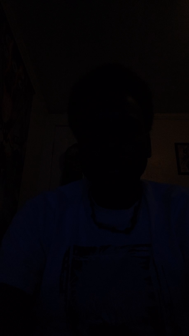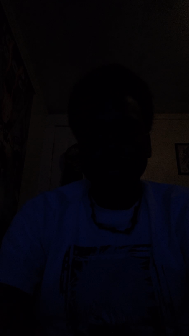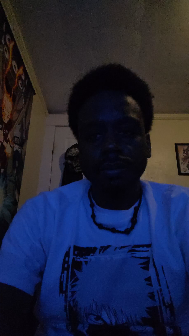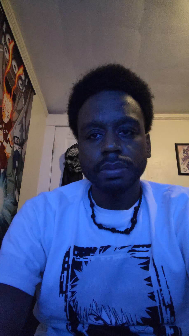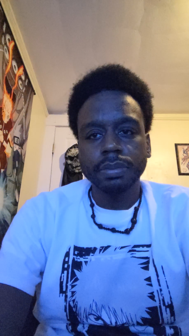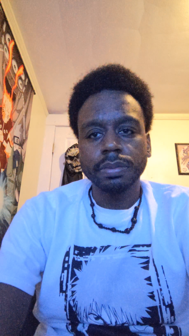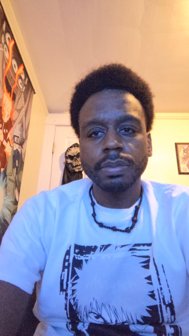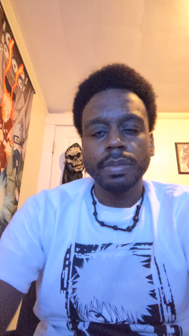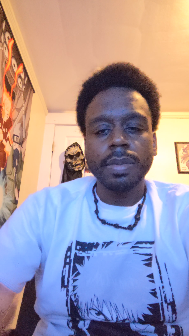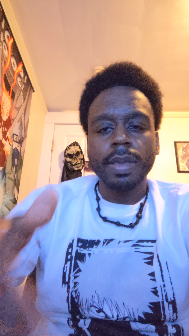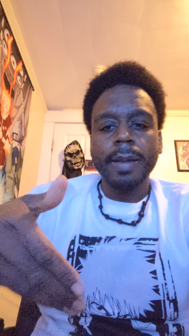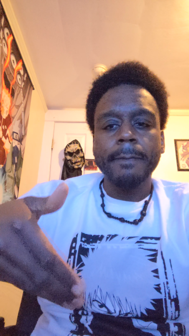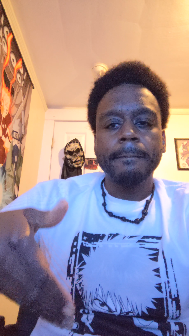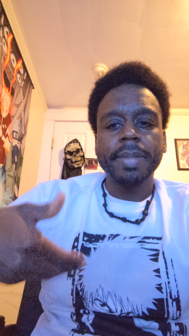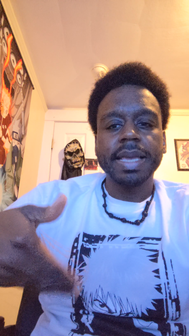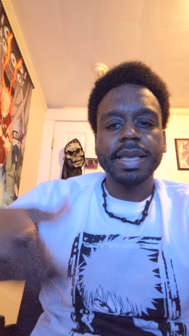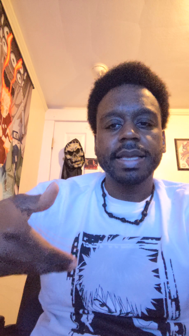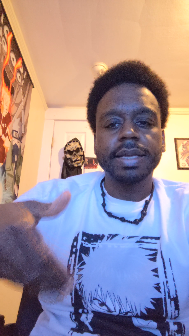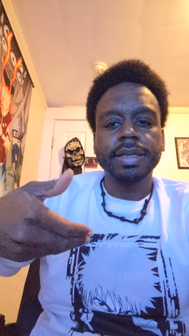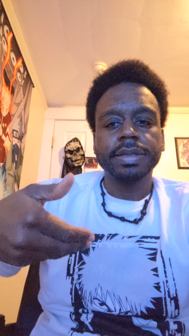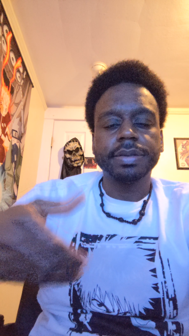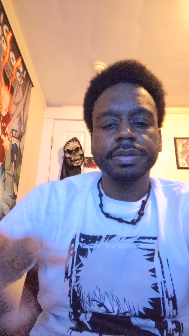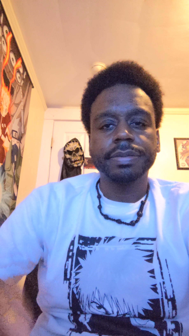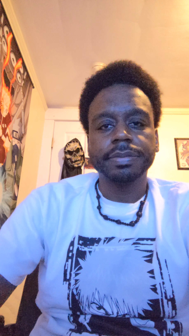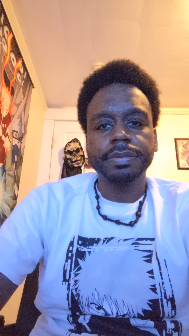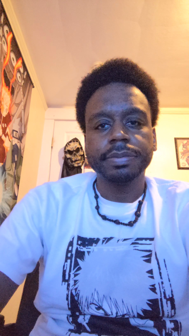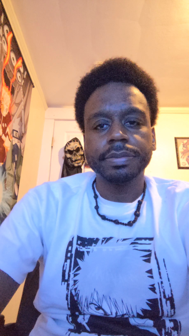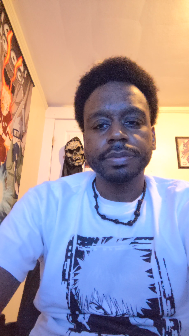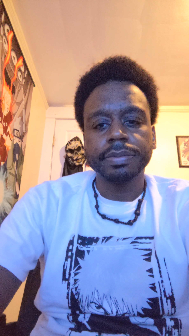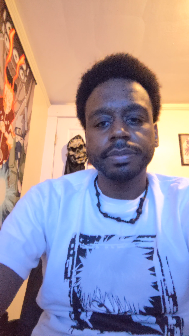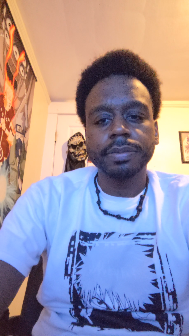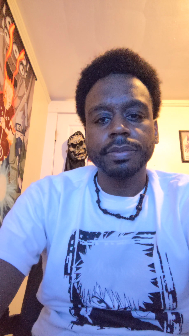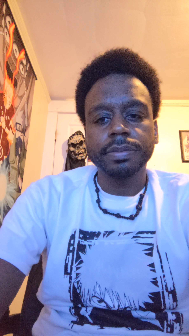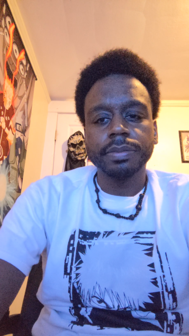pants